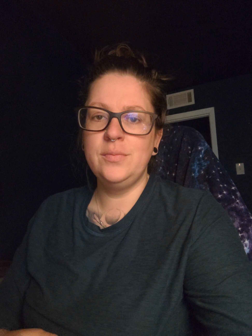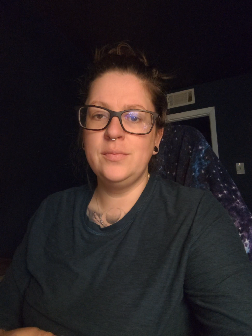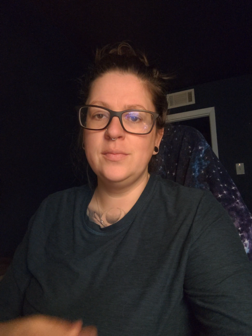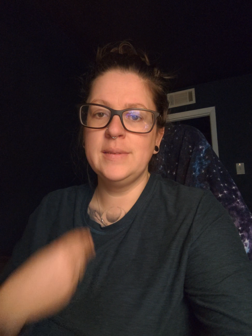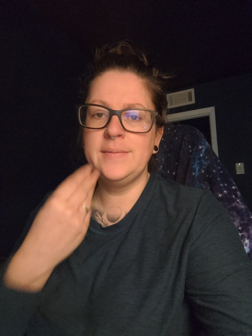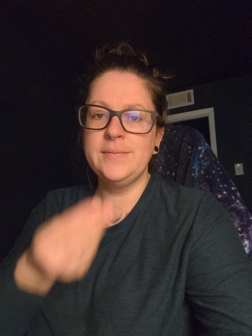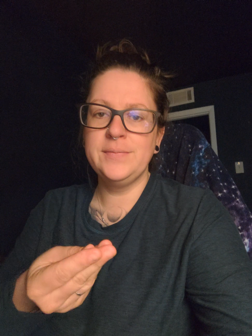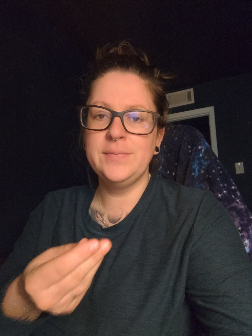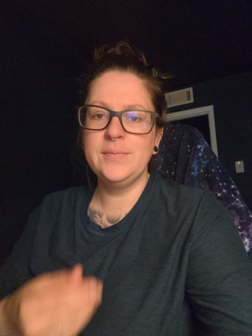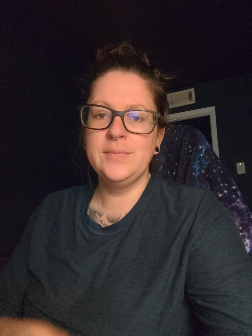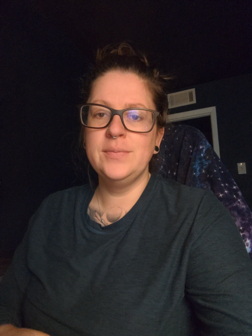give